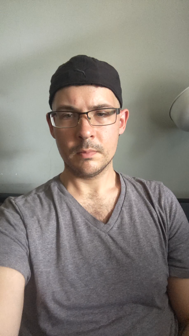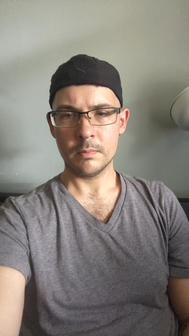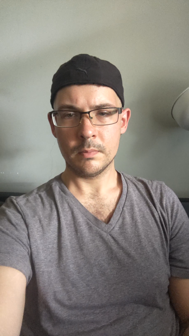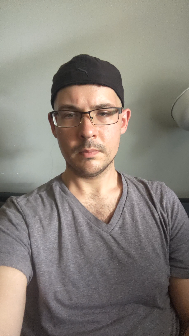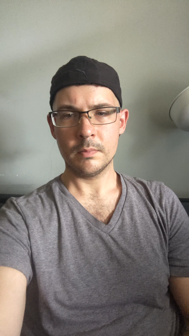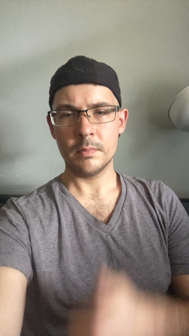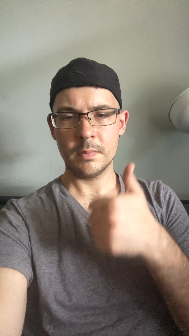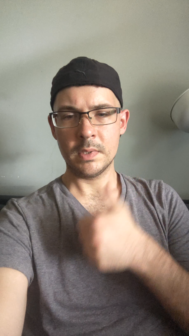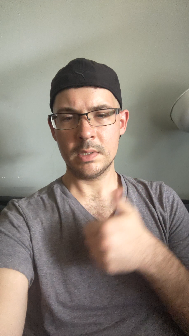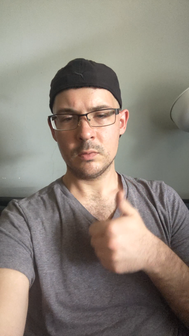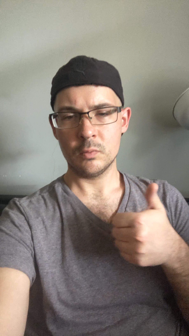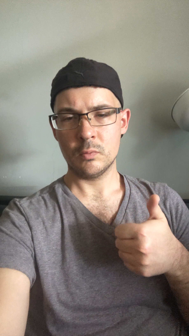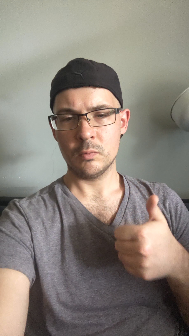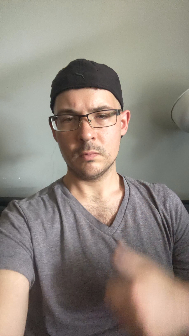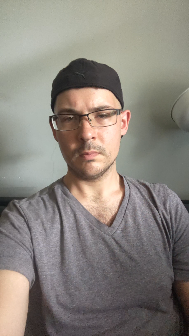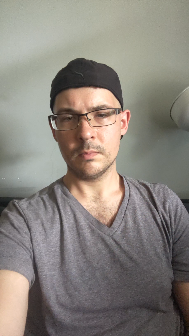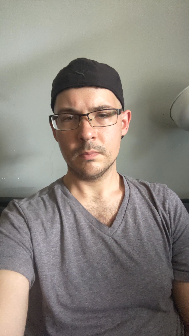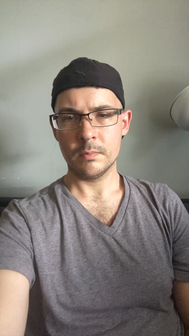each